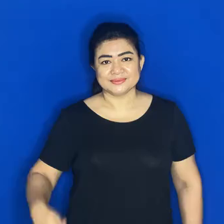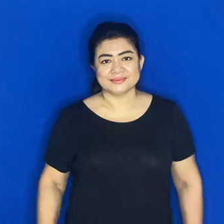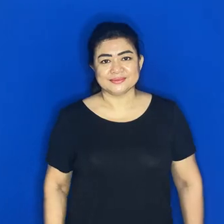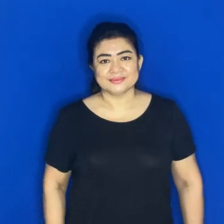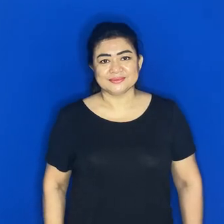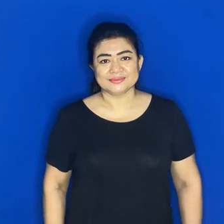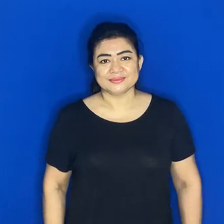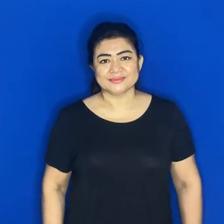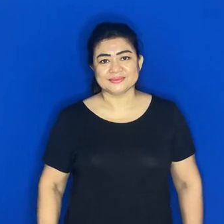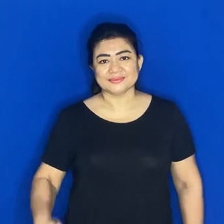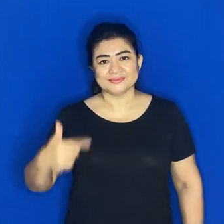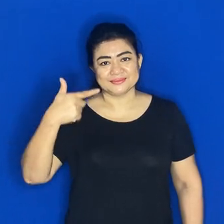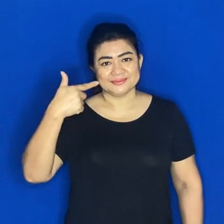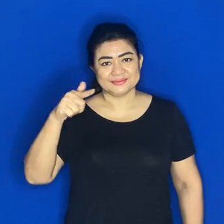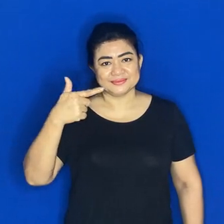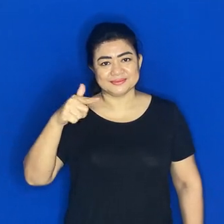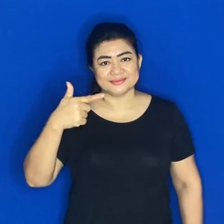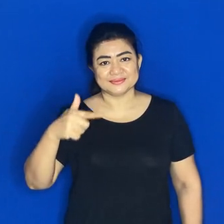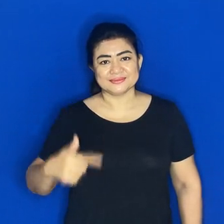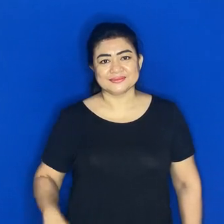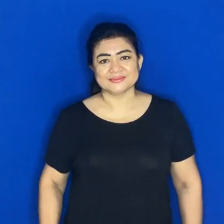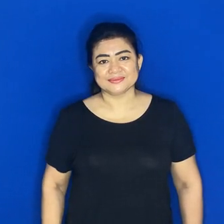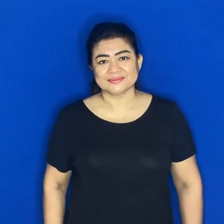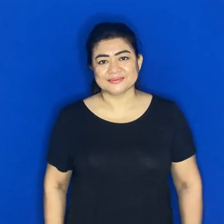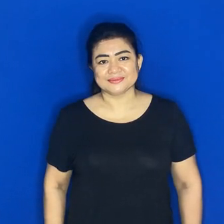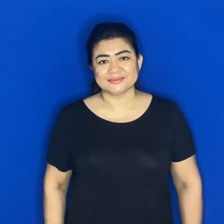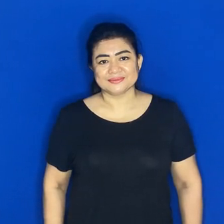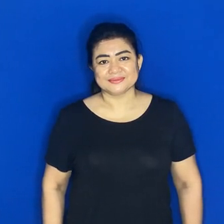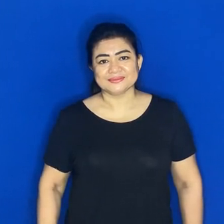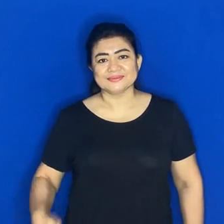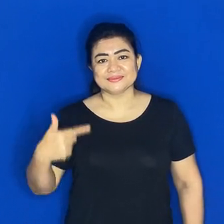green